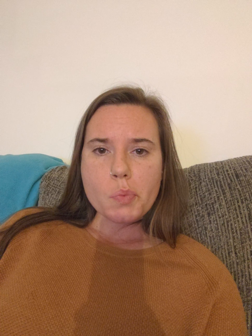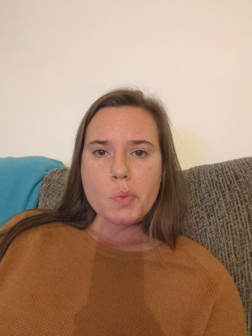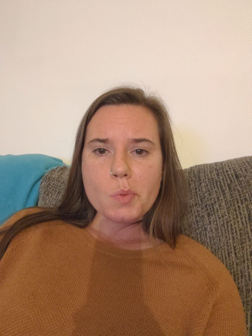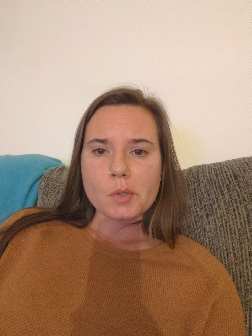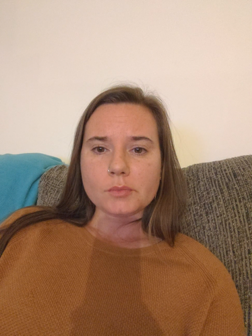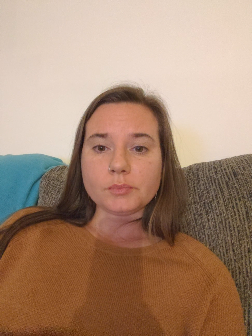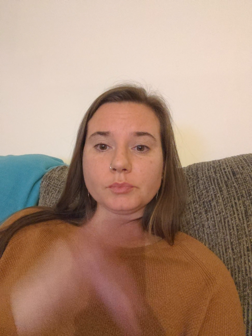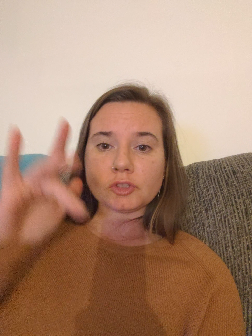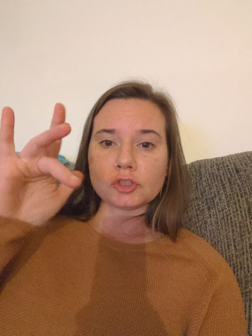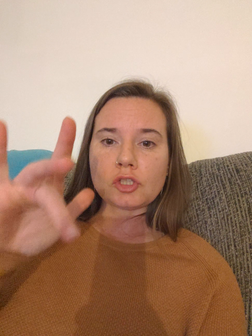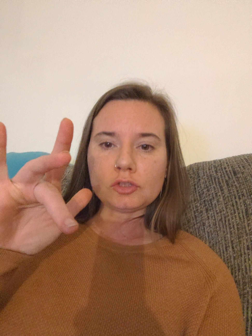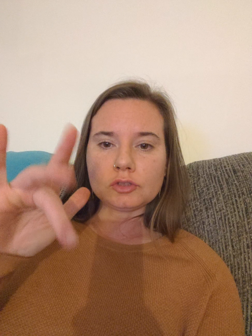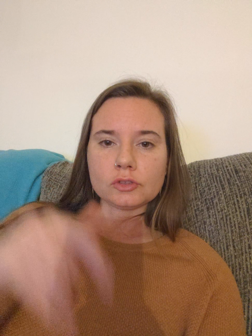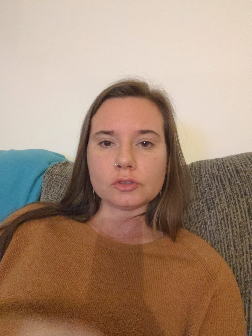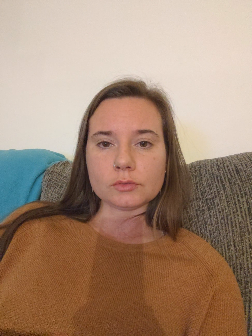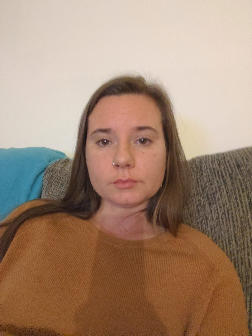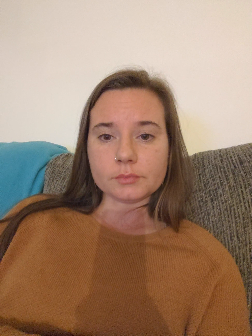touch